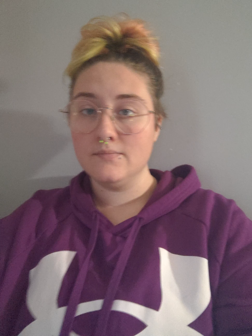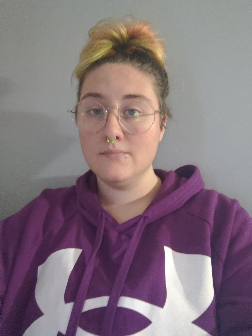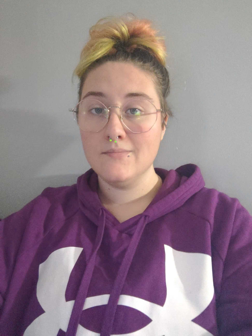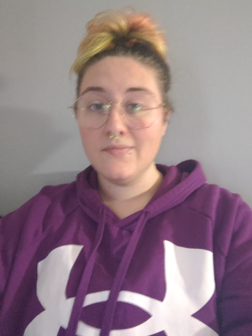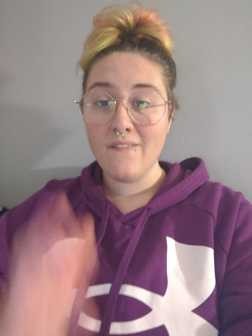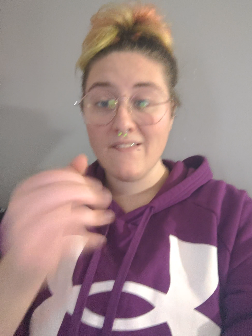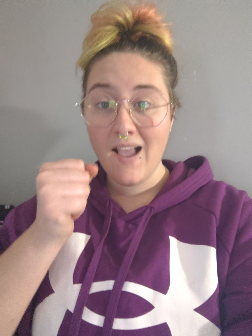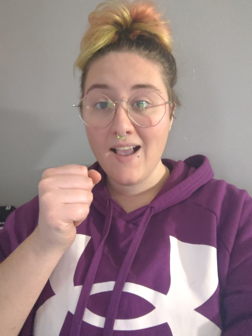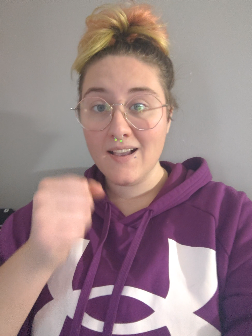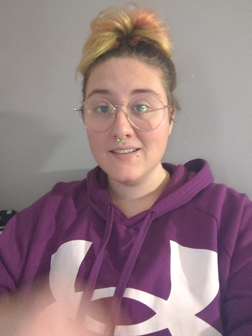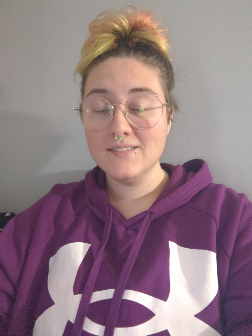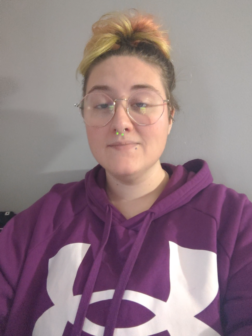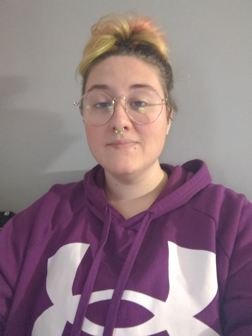fast